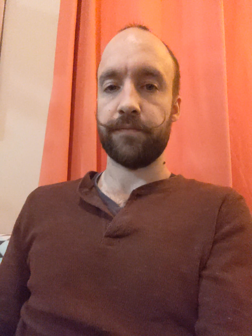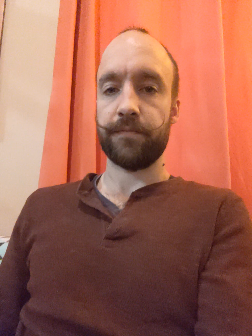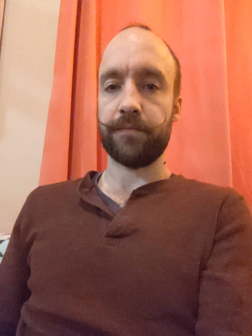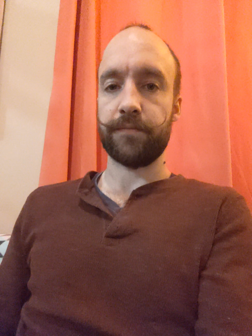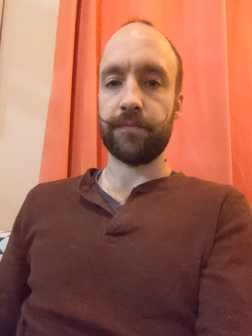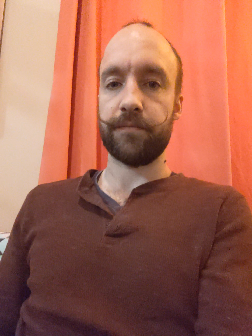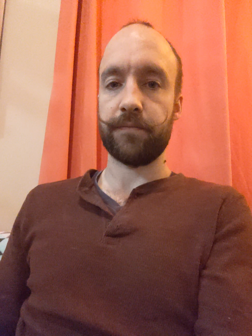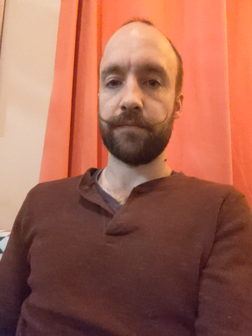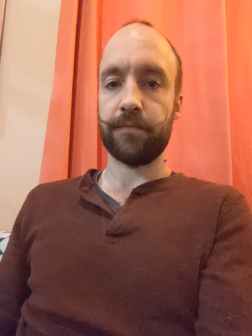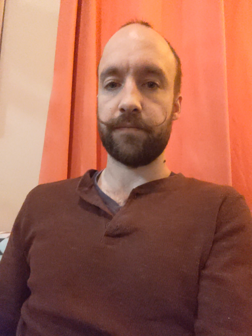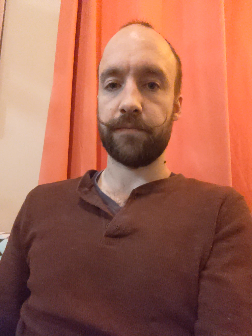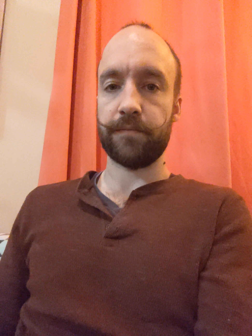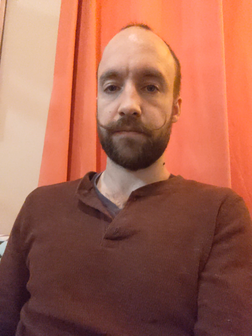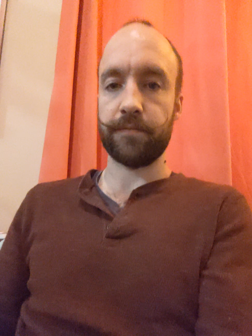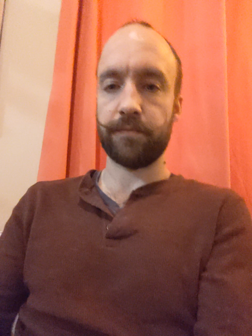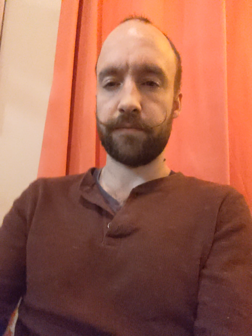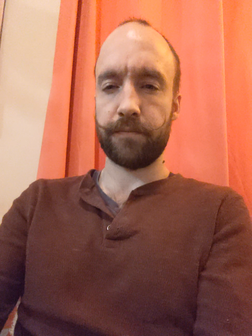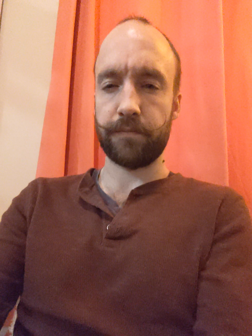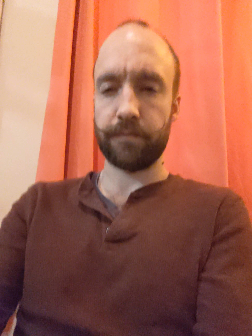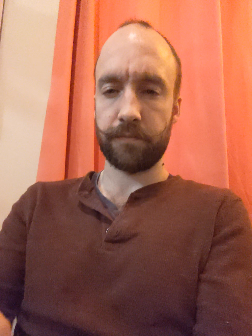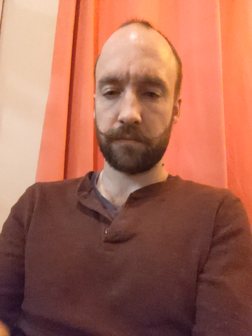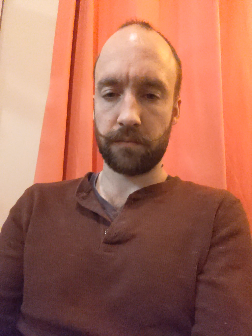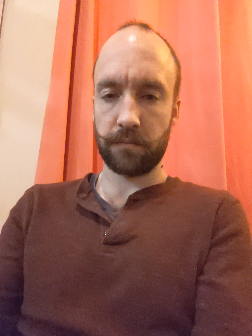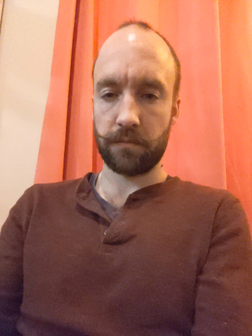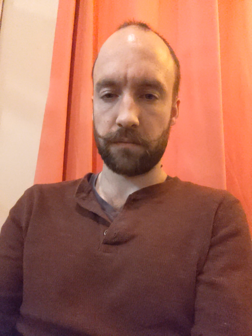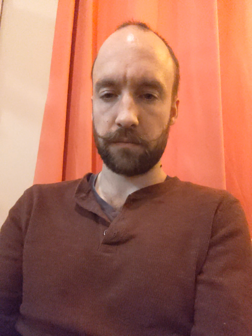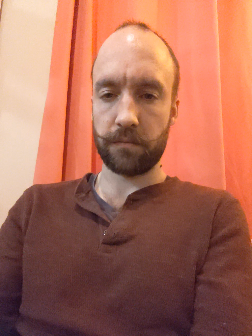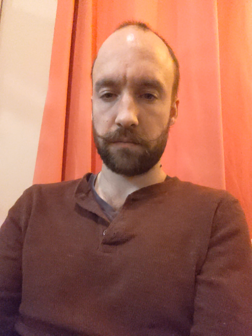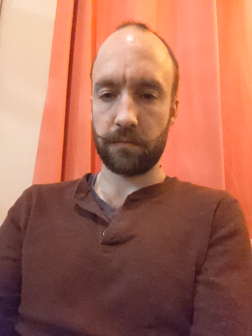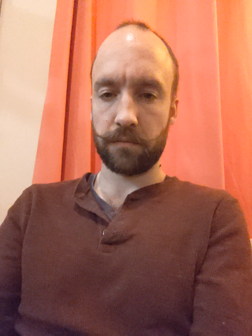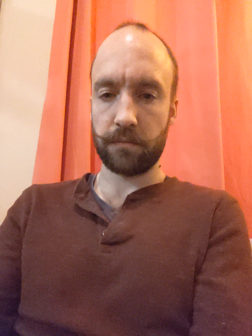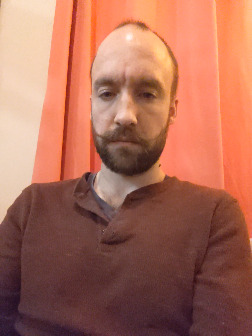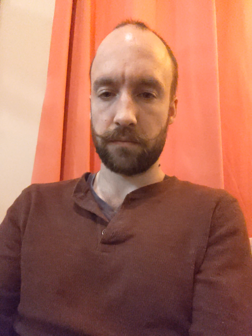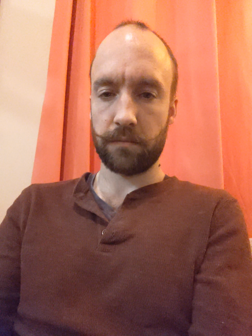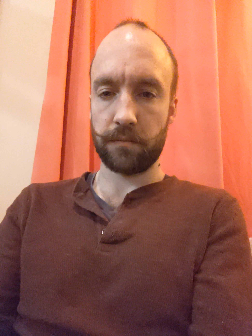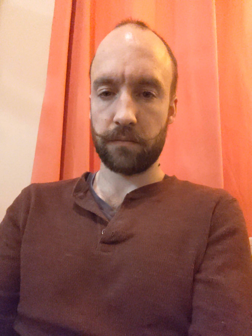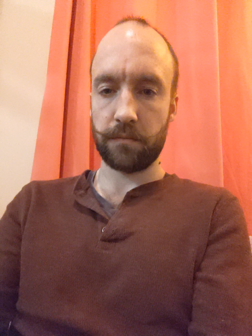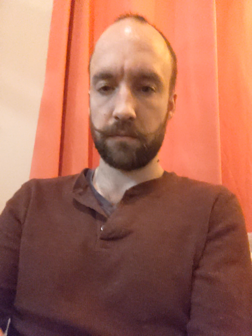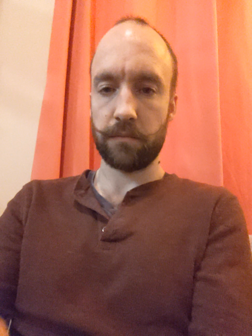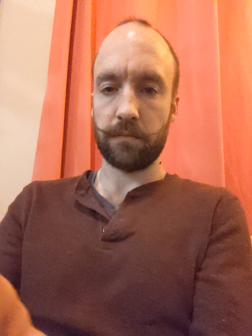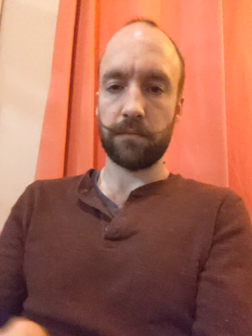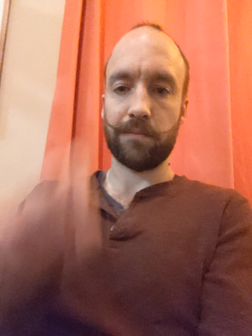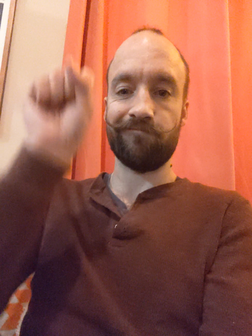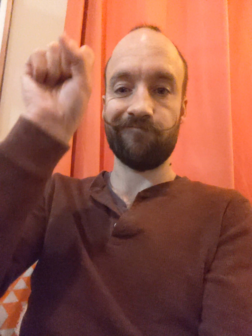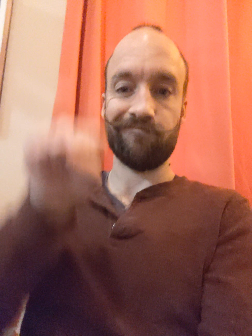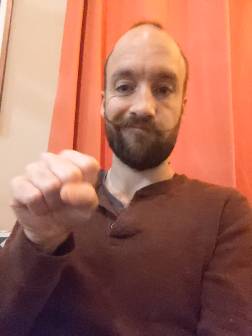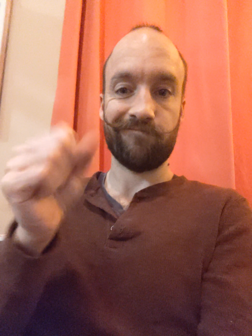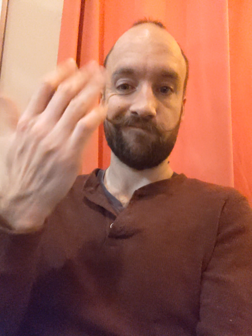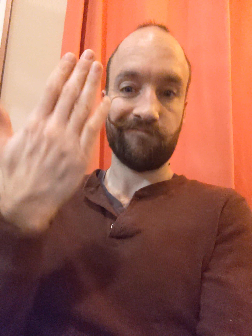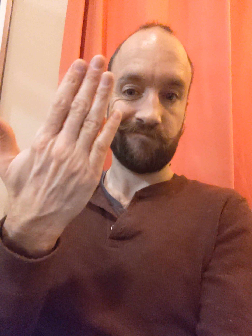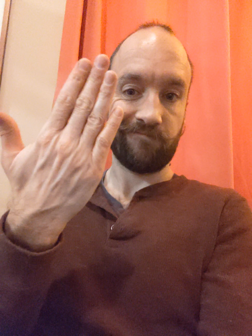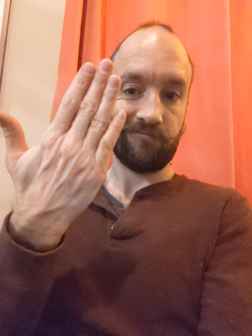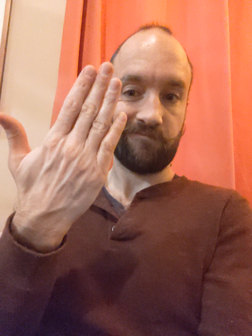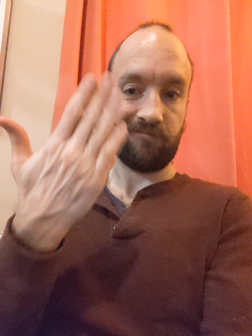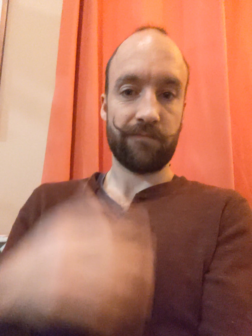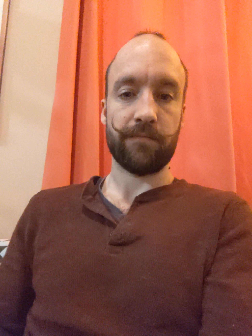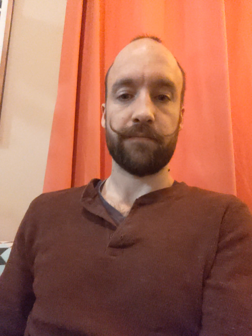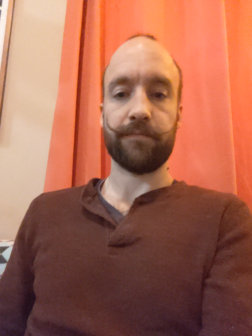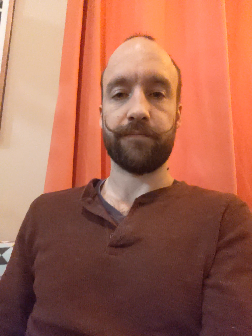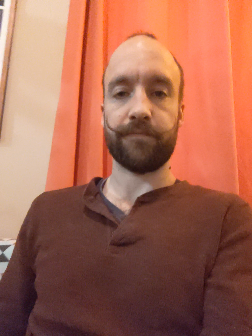mitten